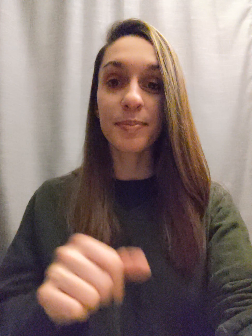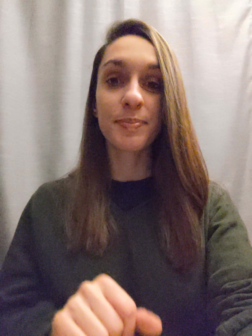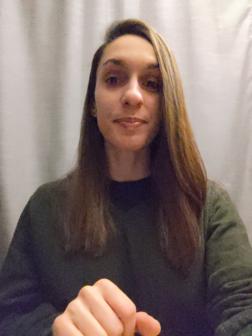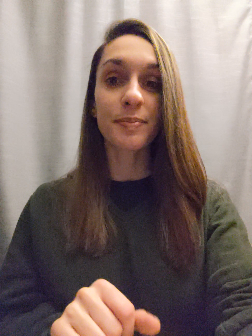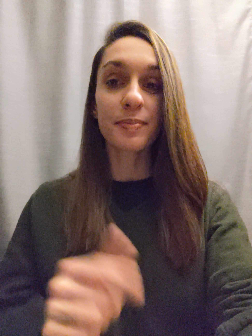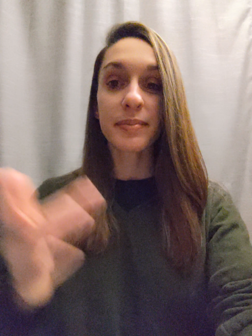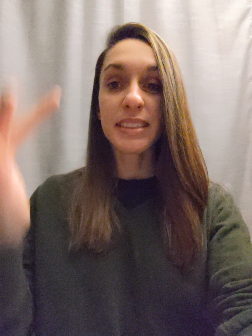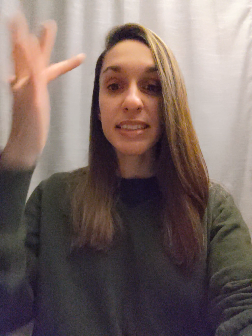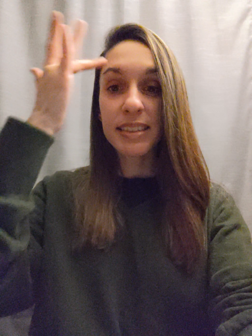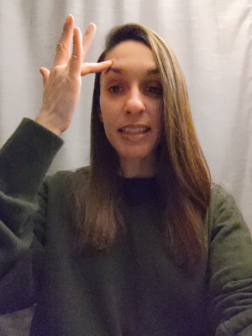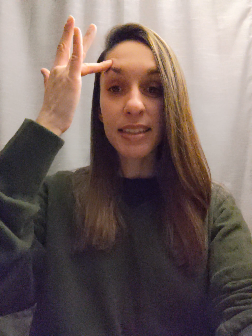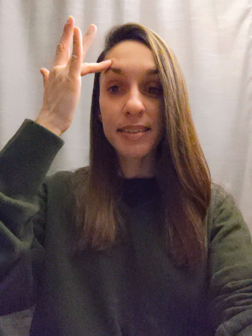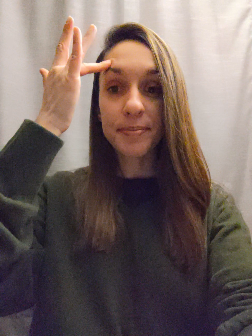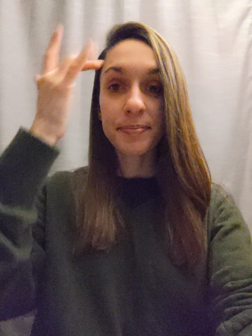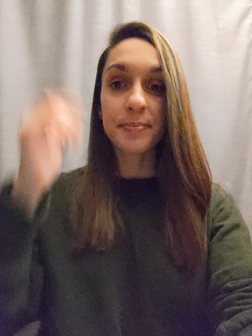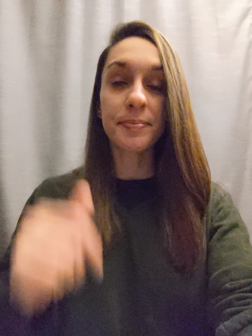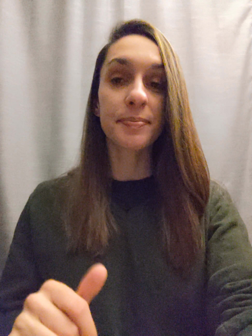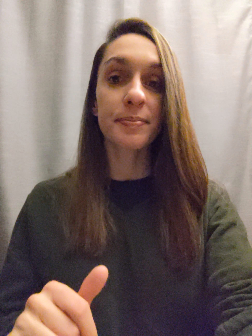sick